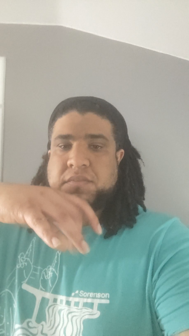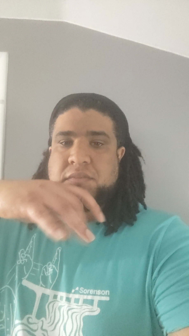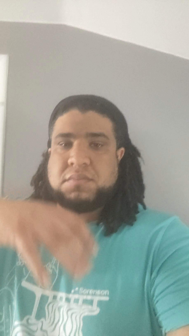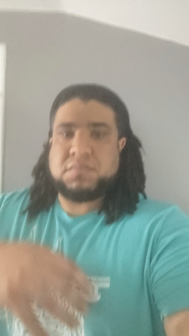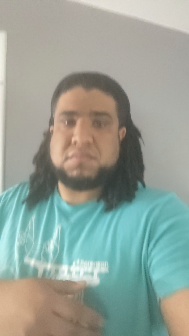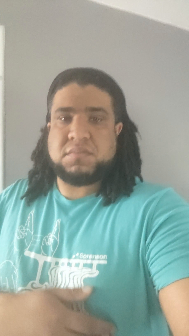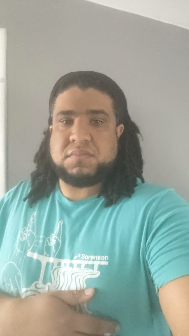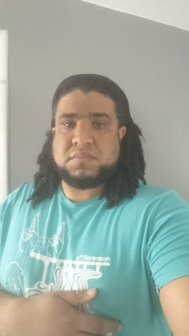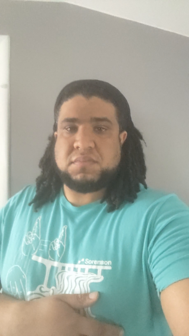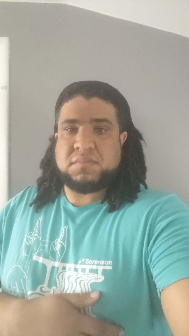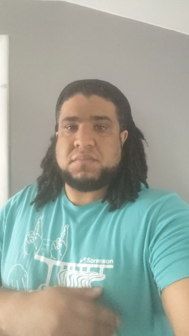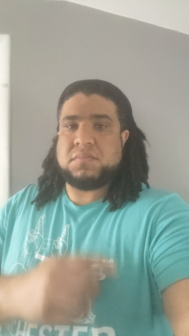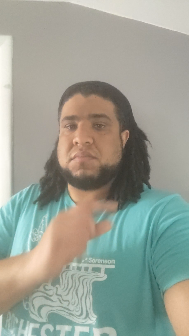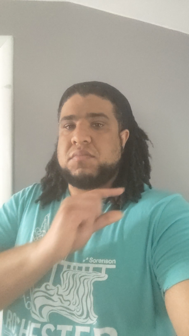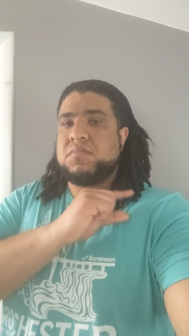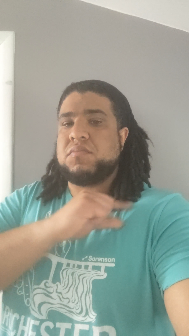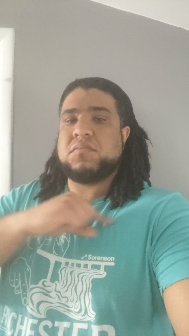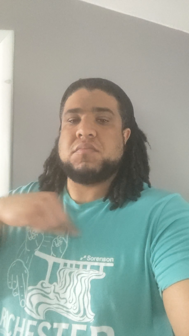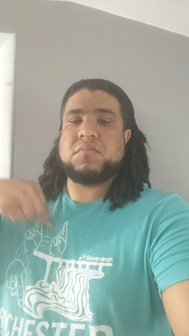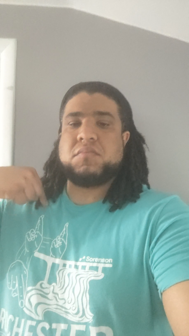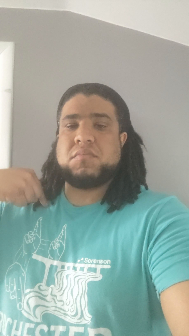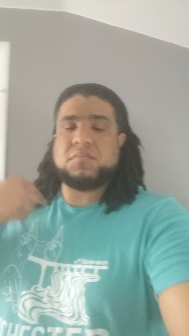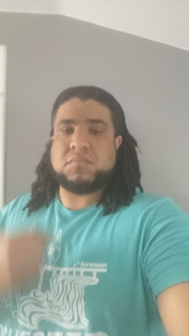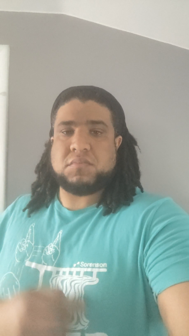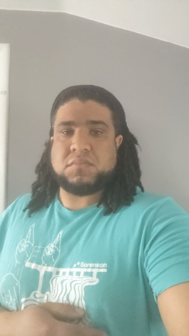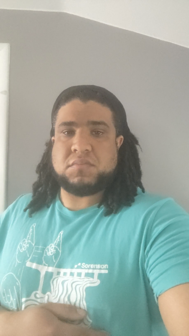necklace